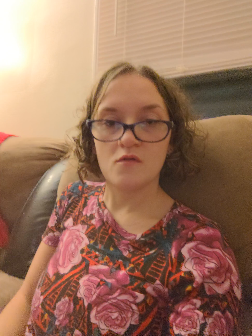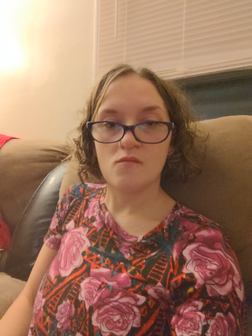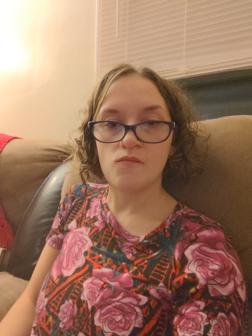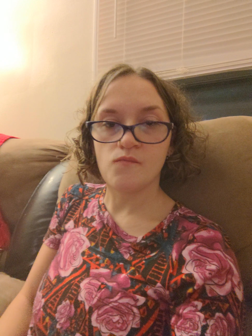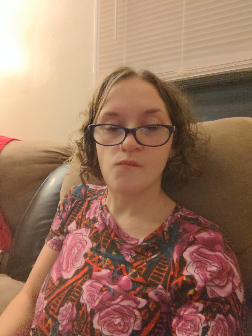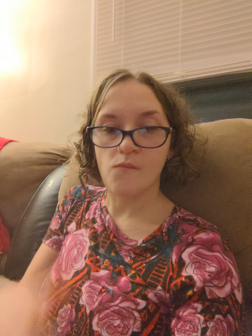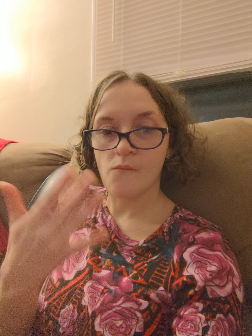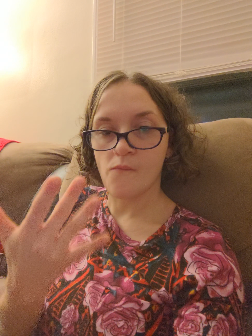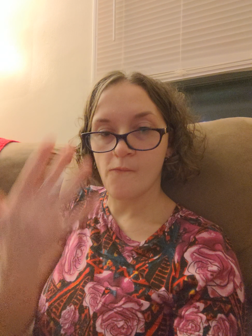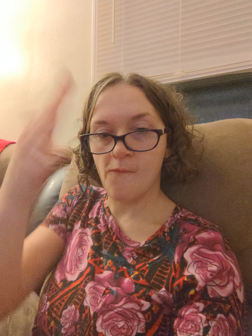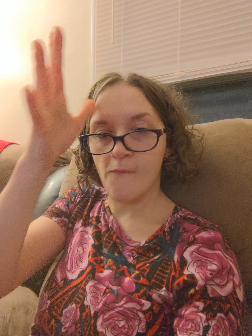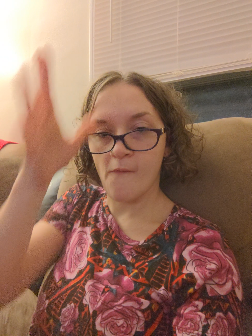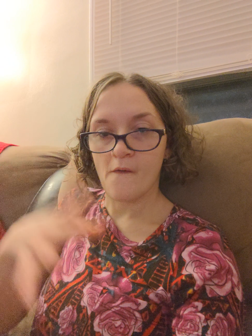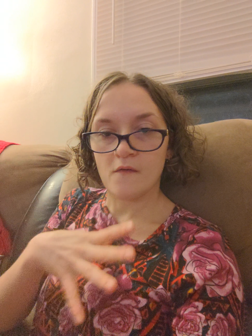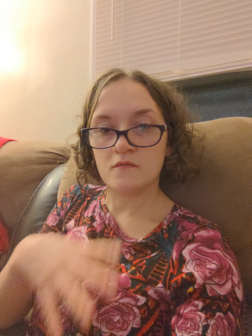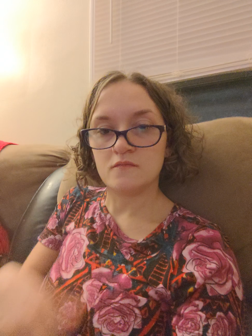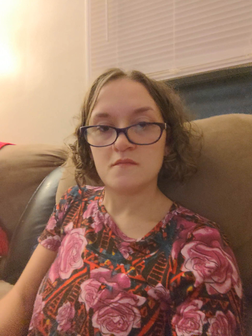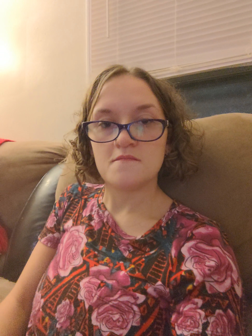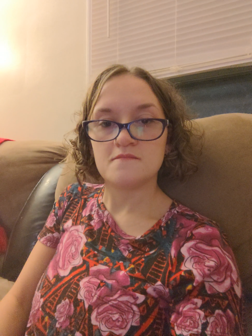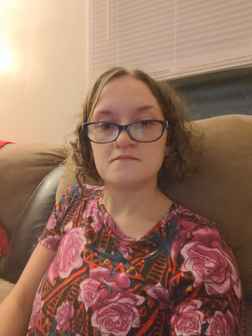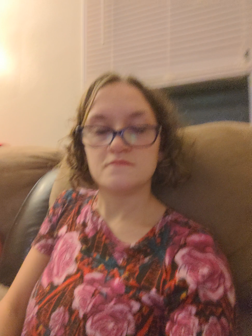fireman